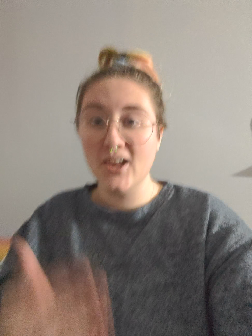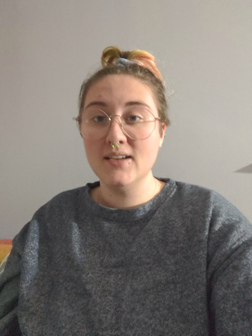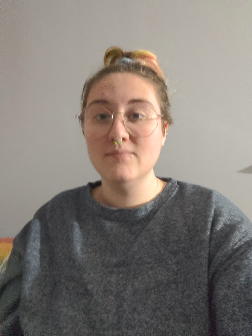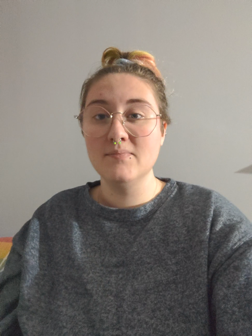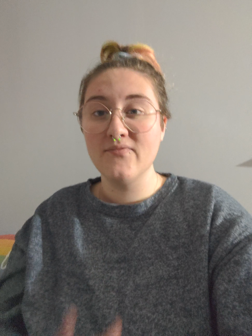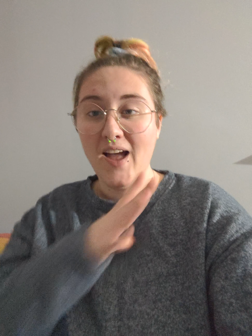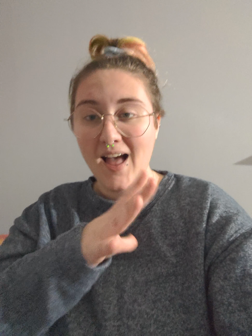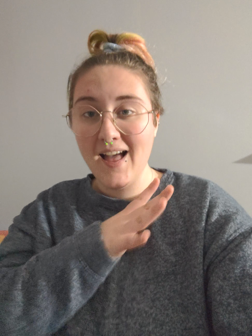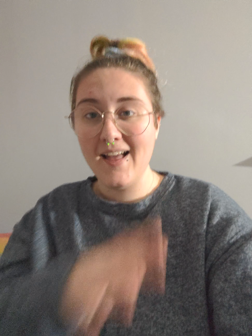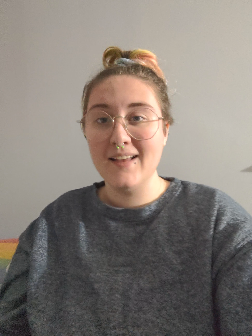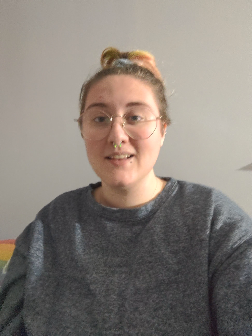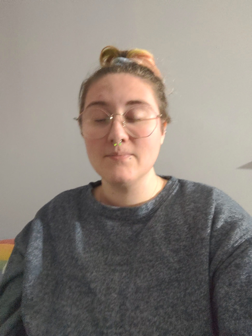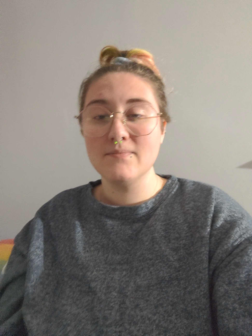fine